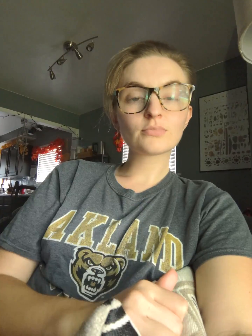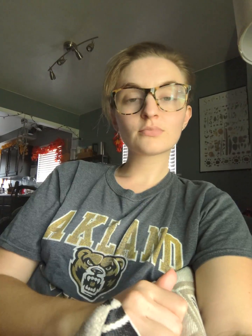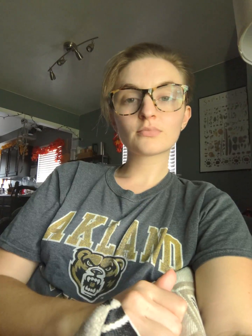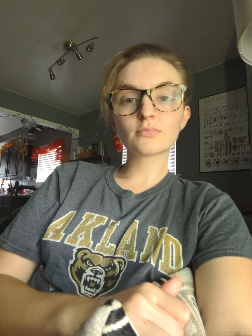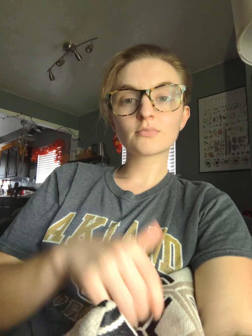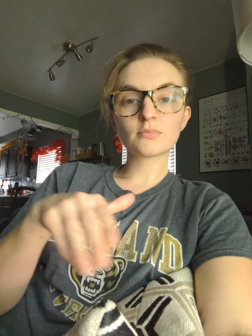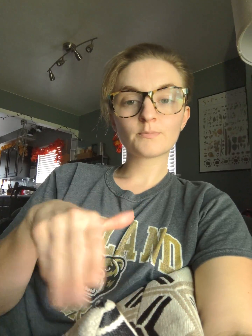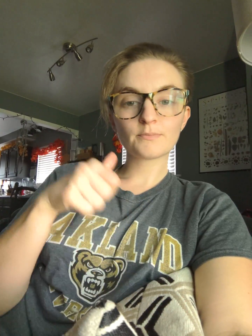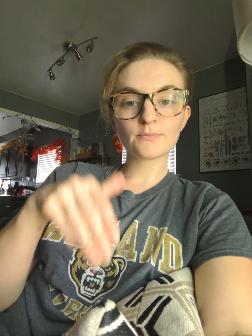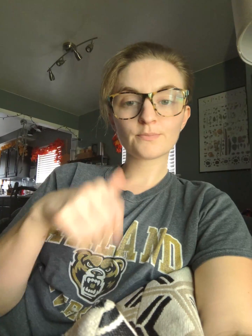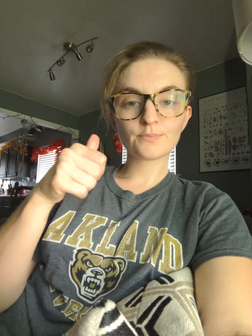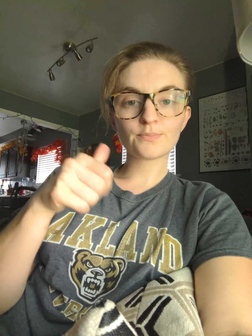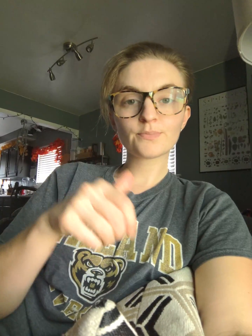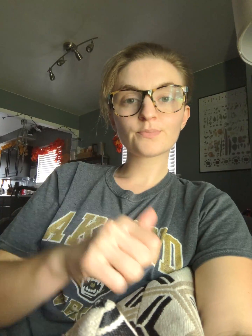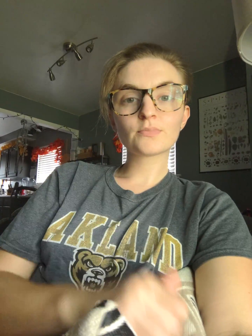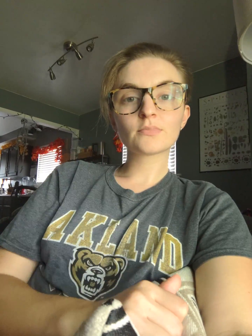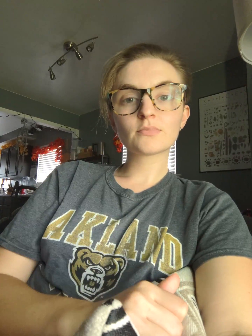pants